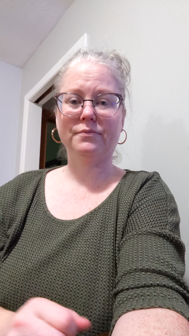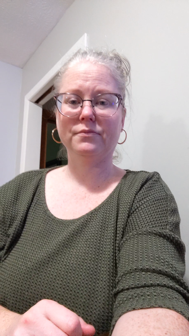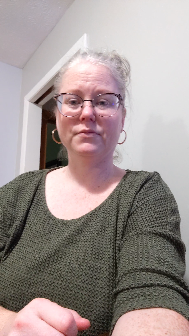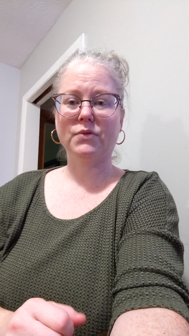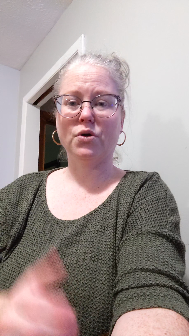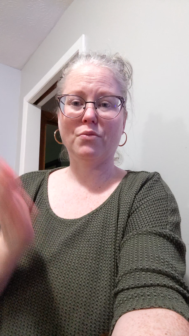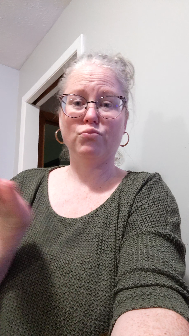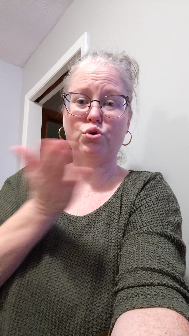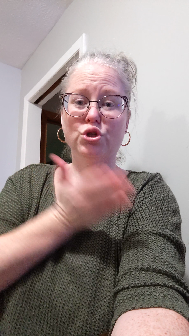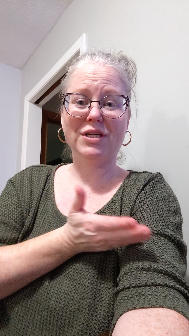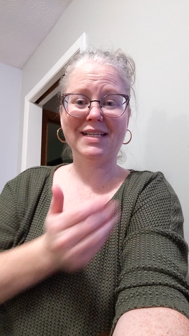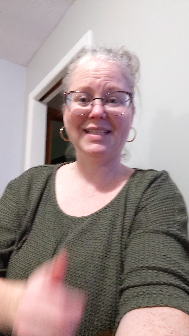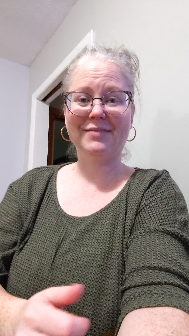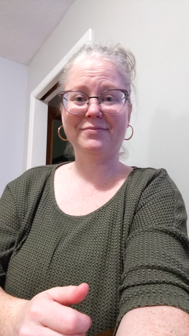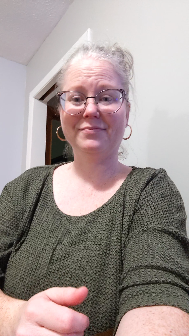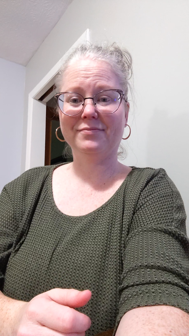bring